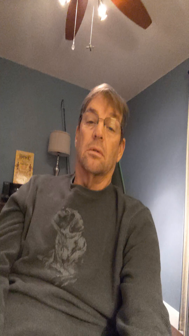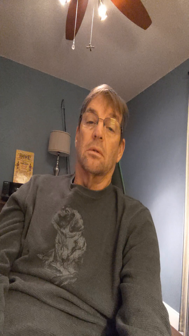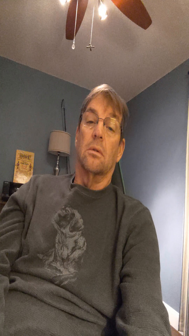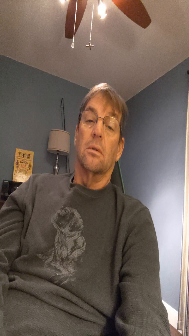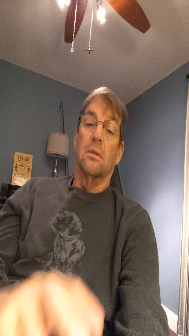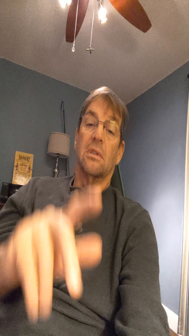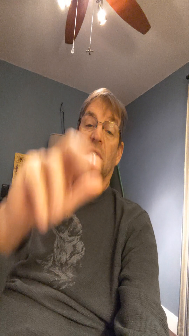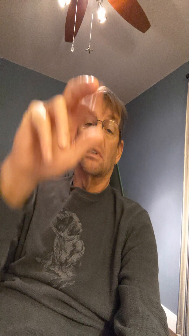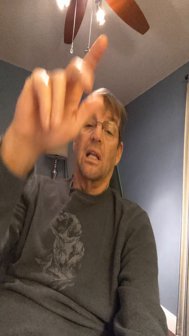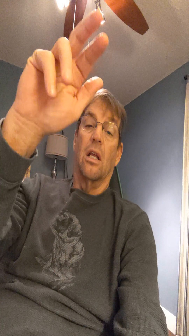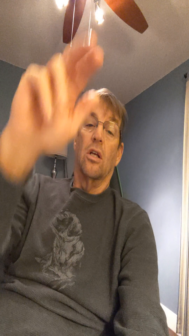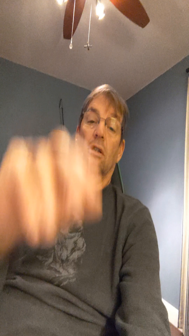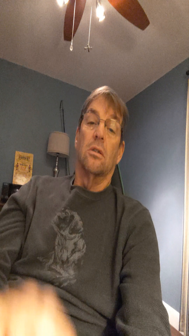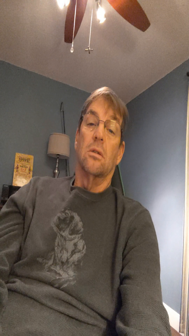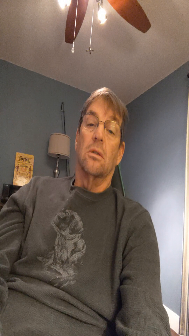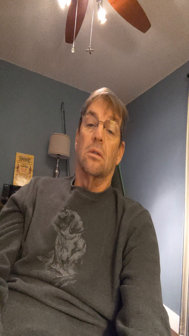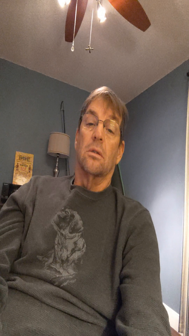stairs